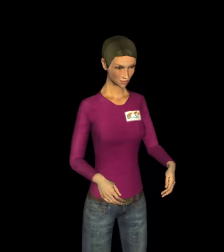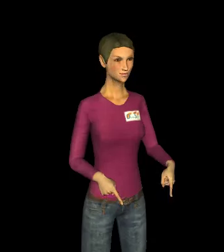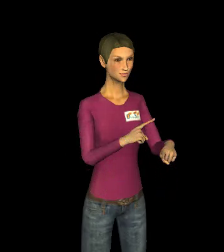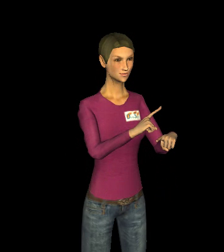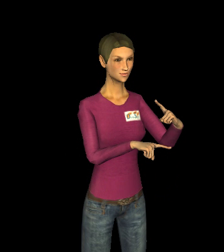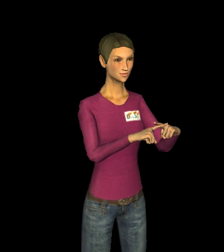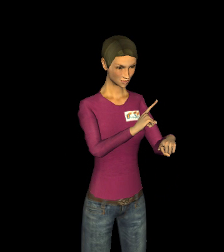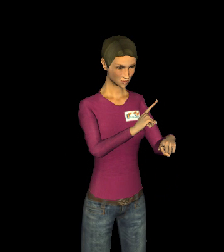هدايا